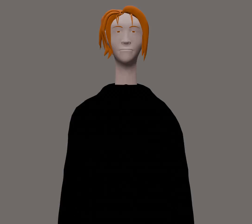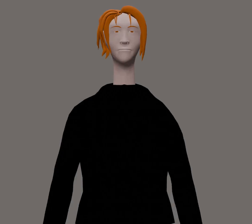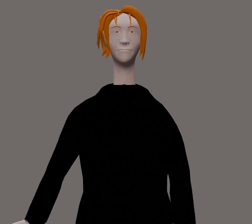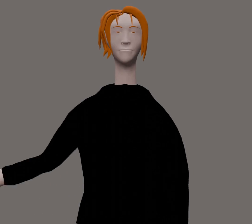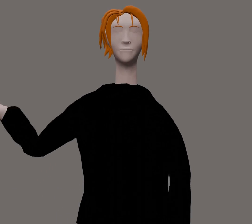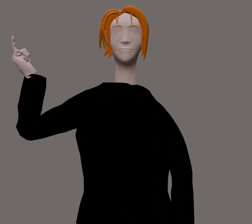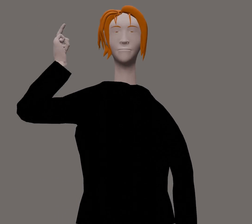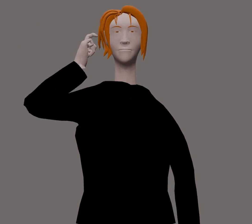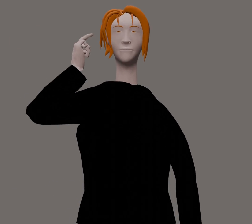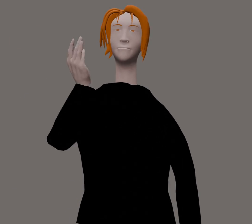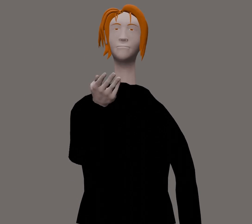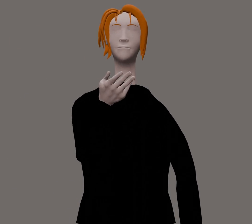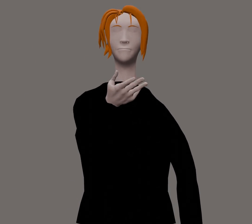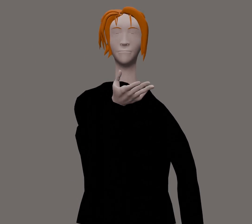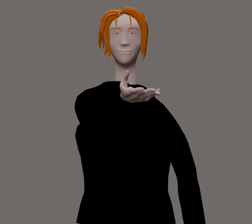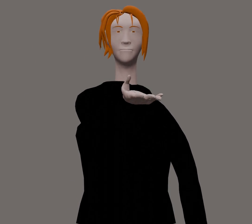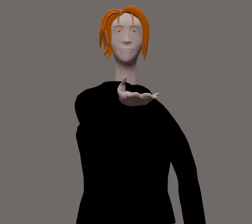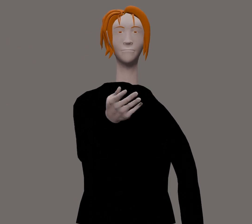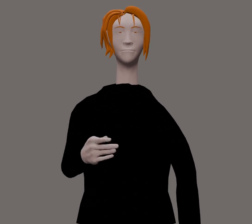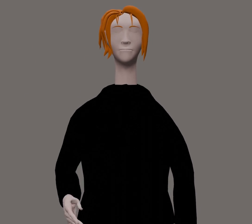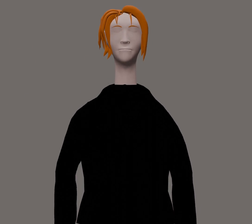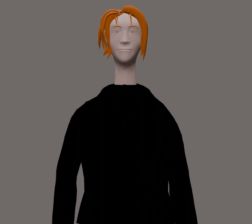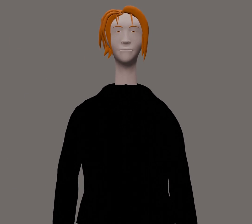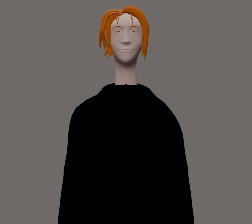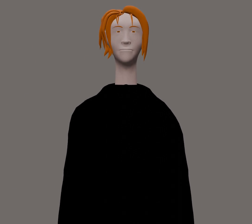Brainless